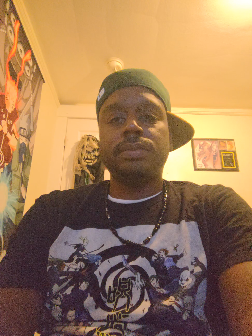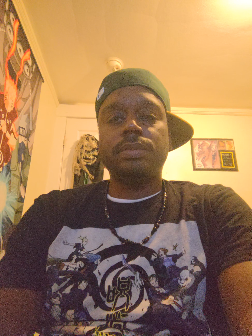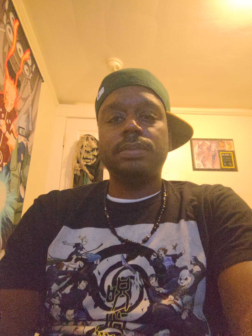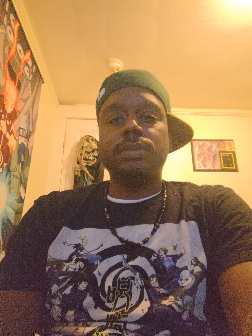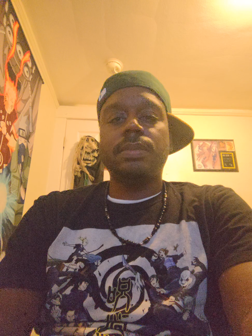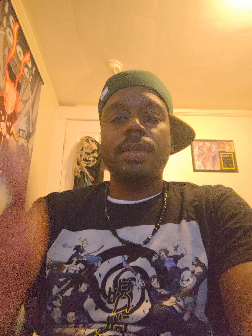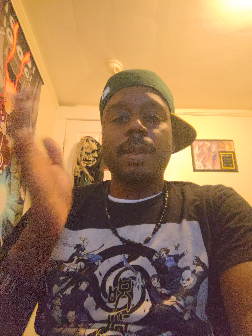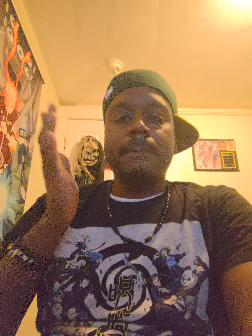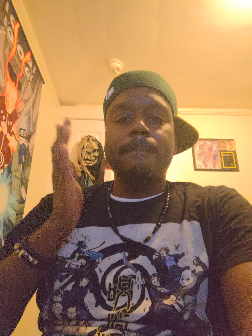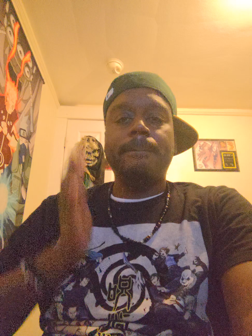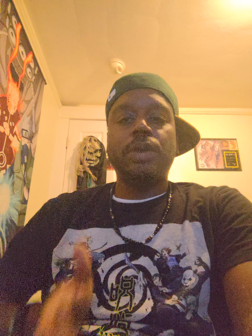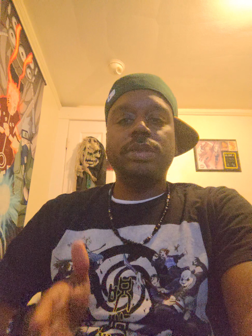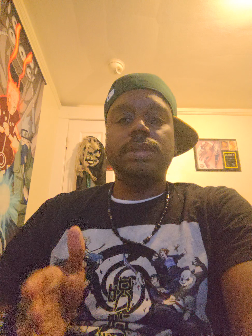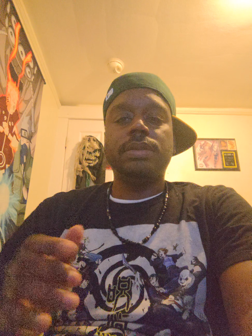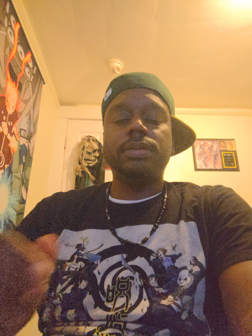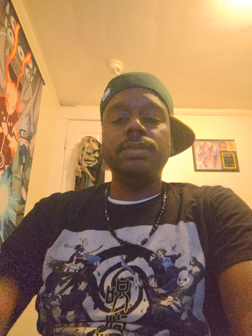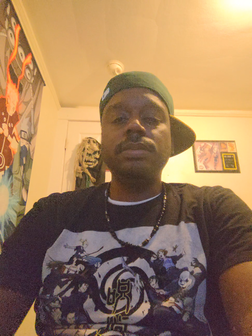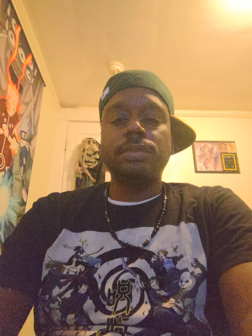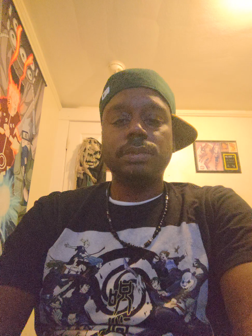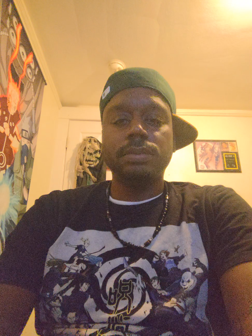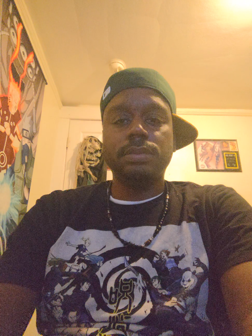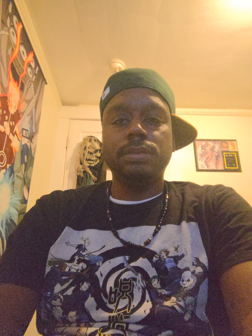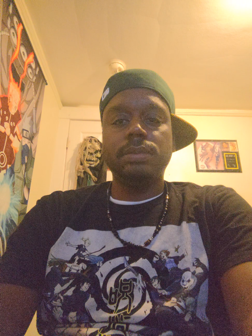person